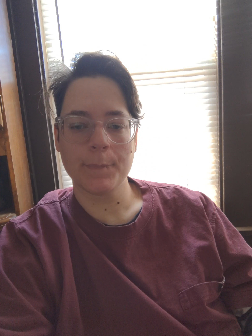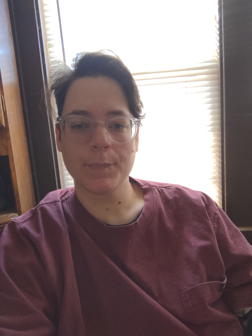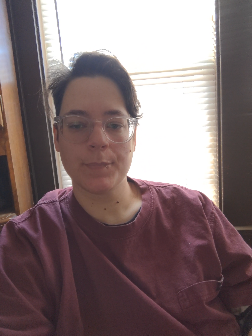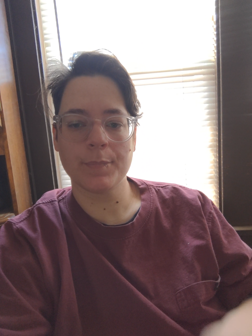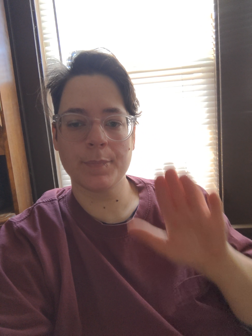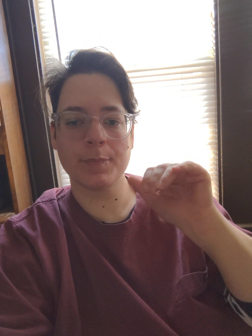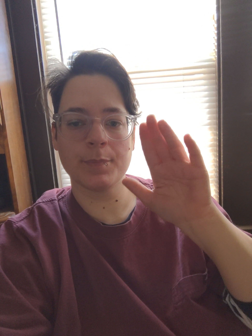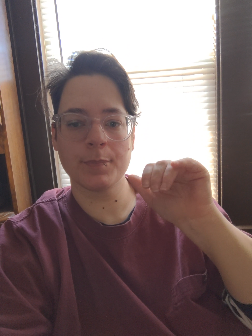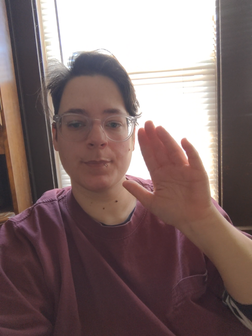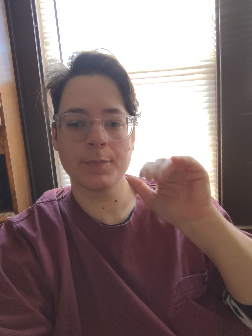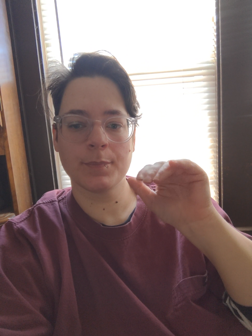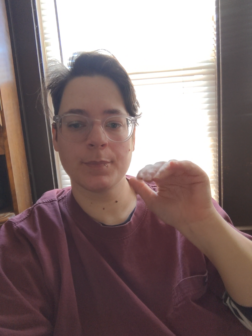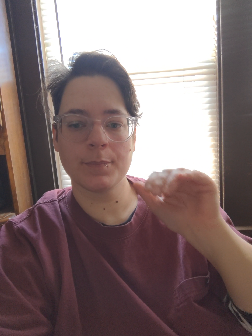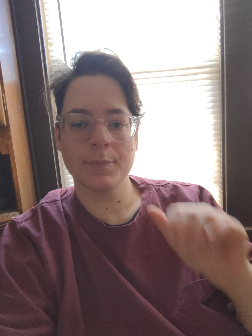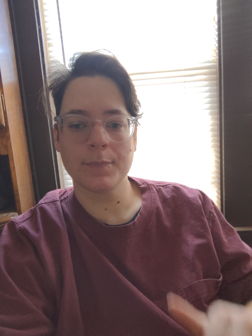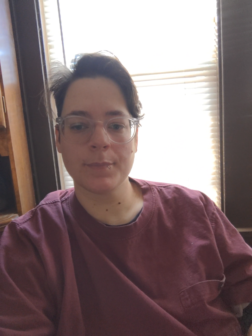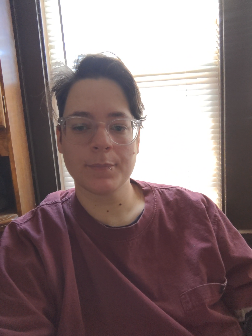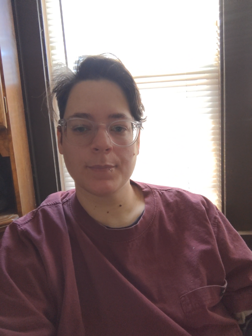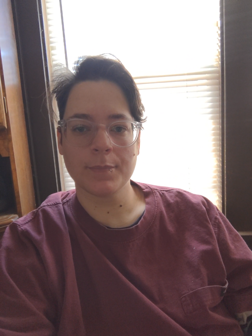bye